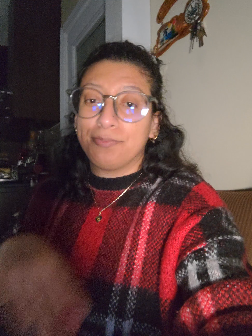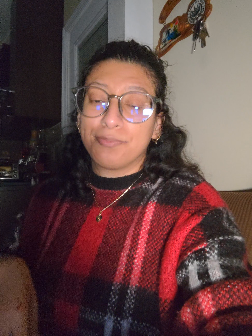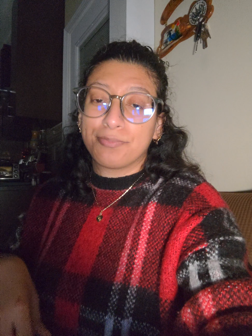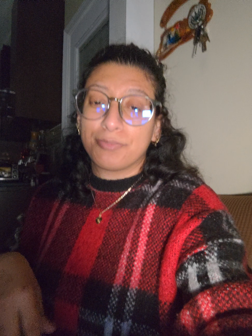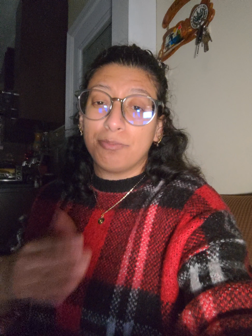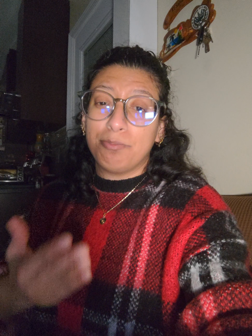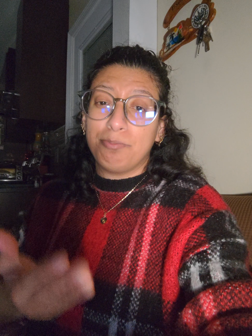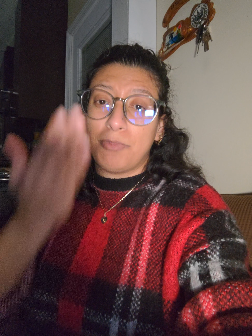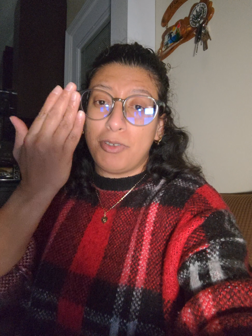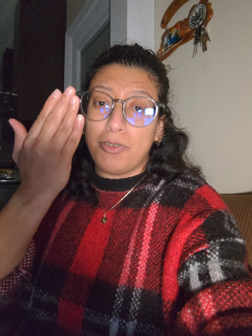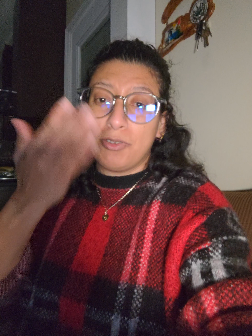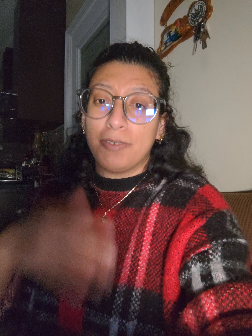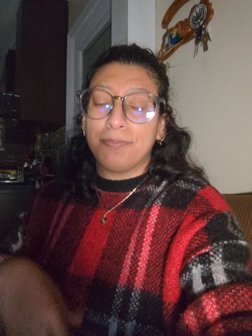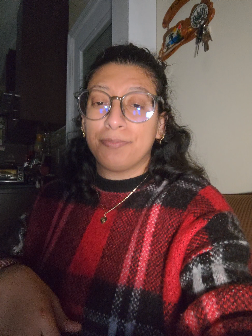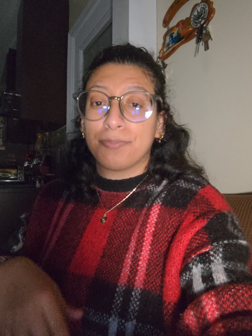morning